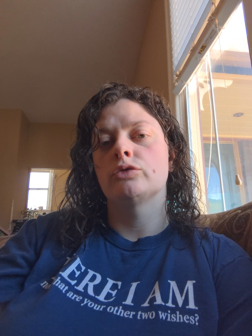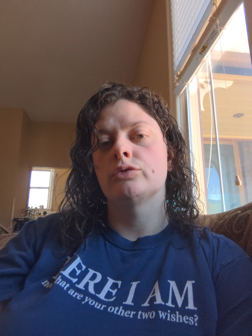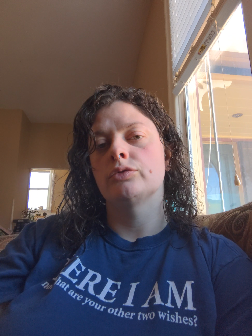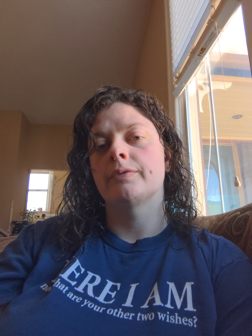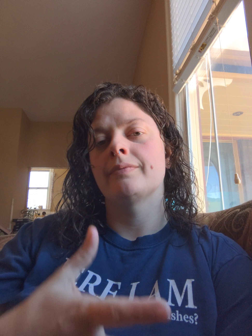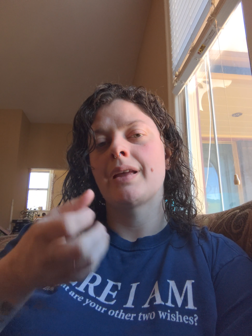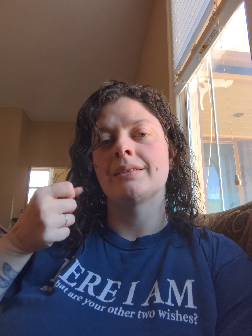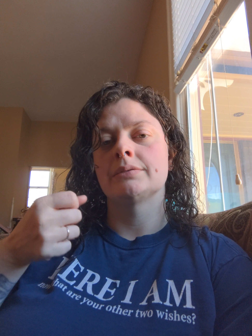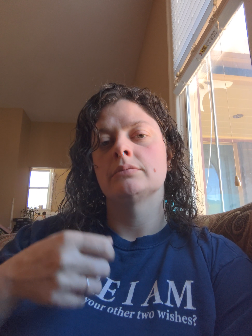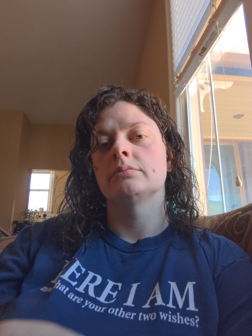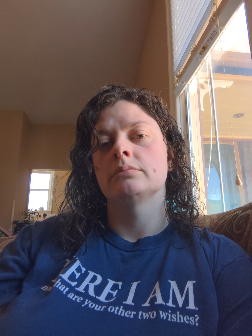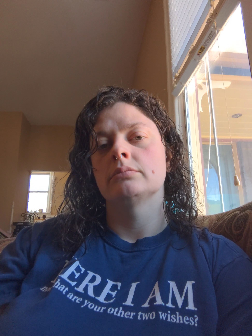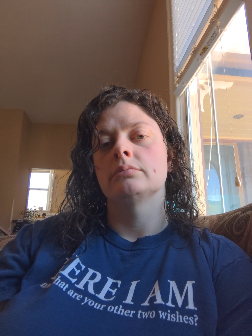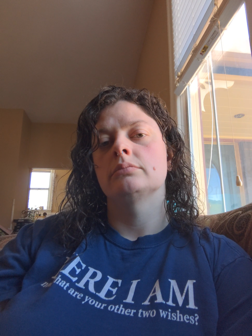fast